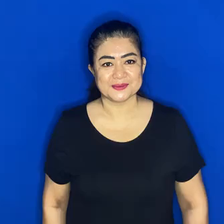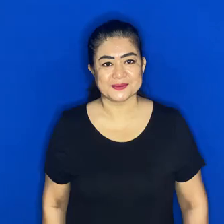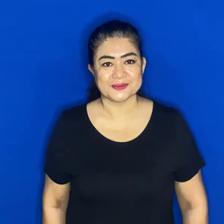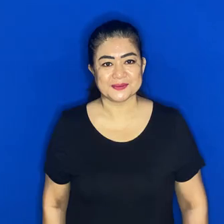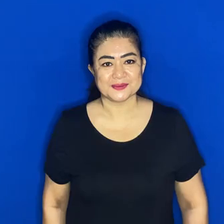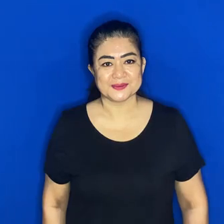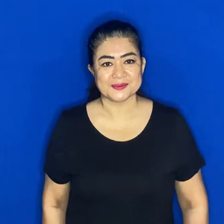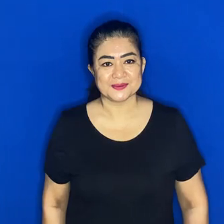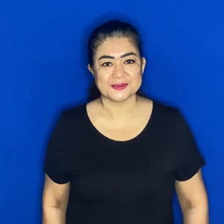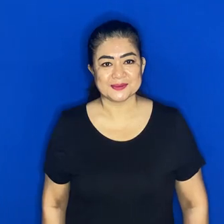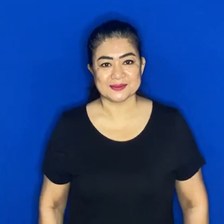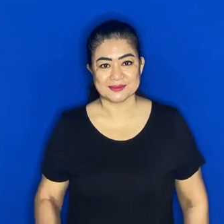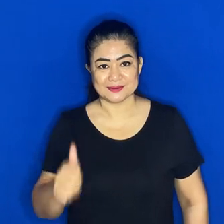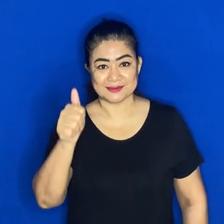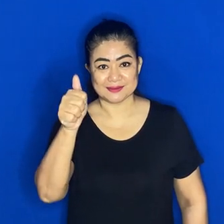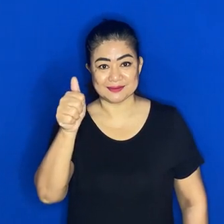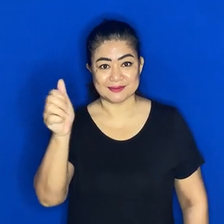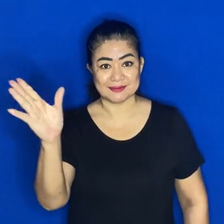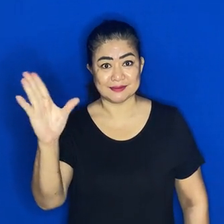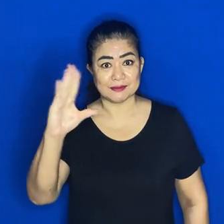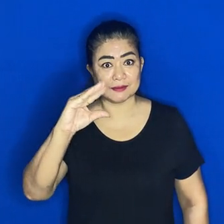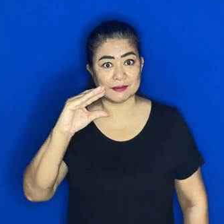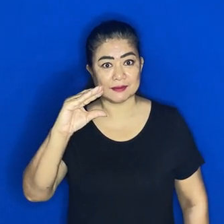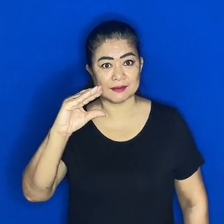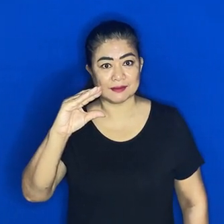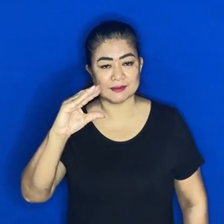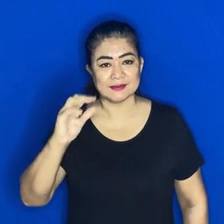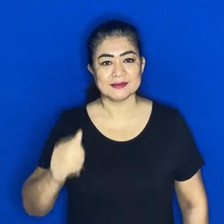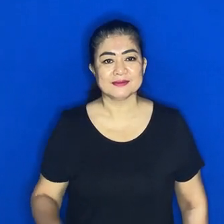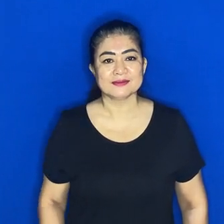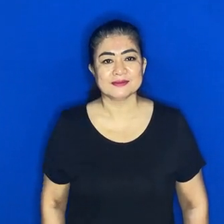good afternoon